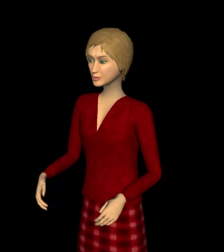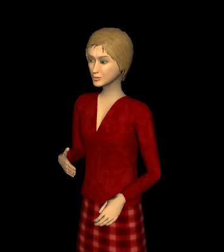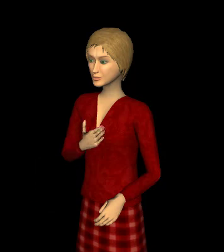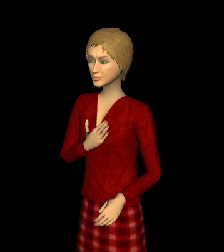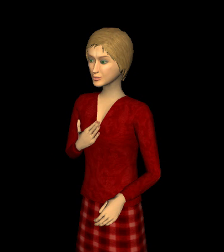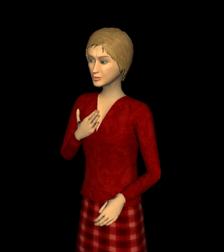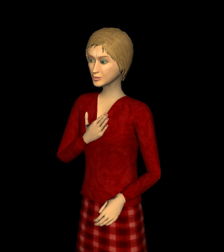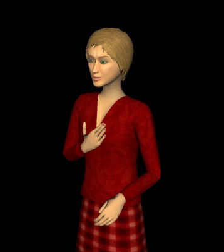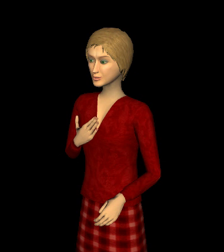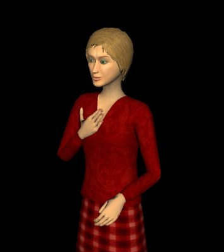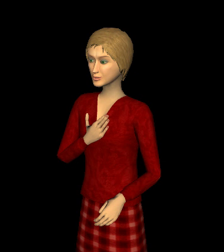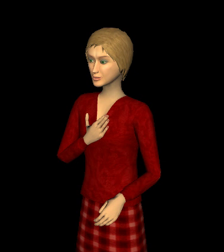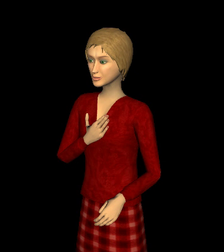سعيد